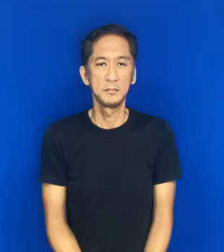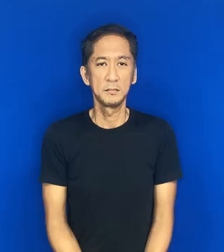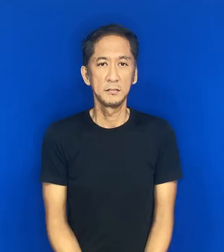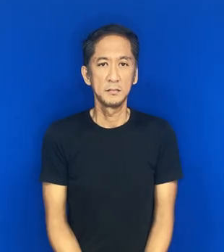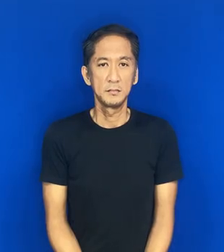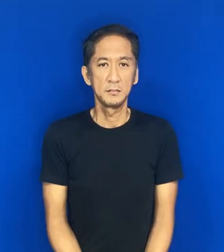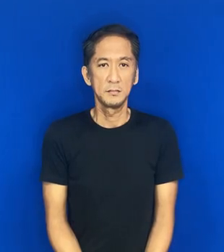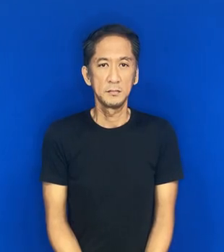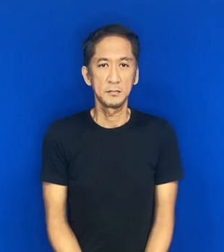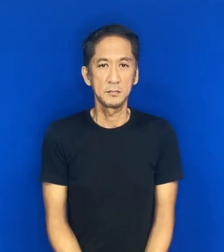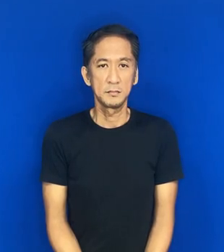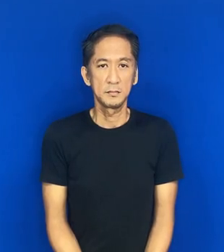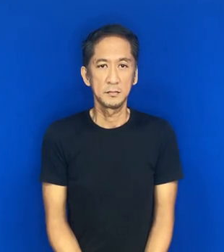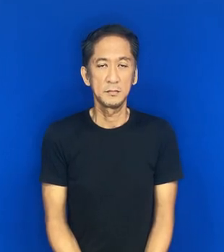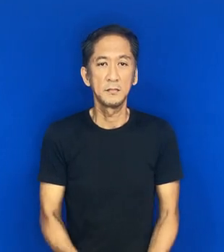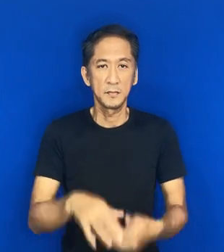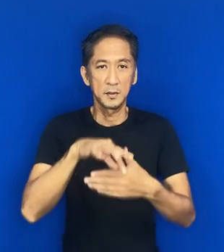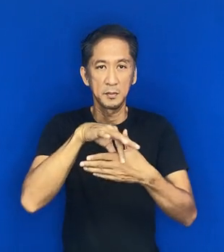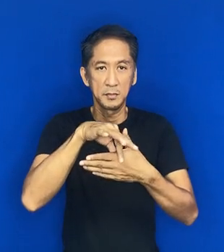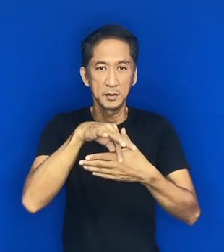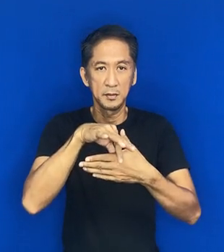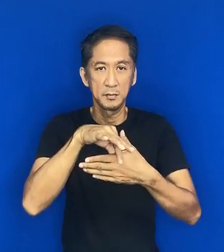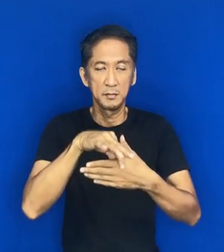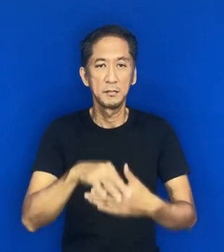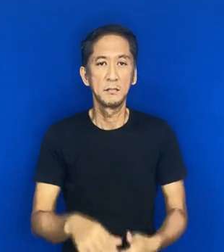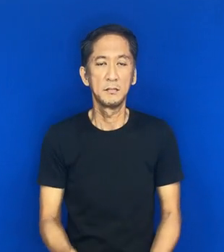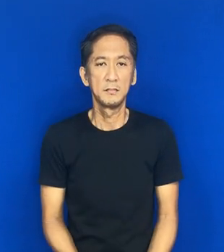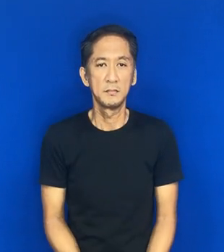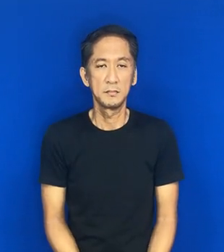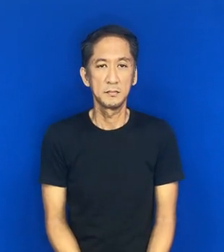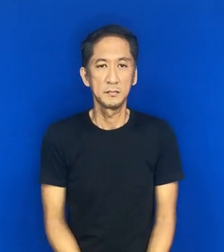meat